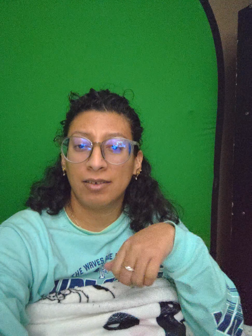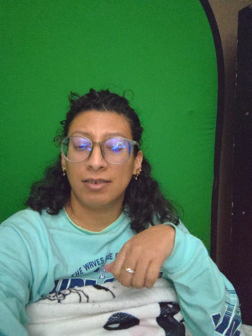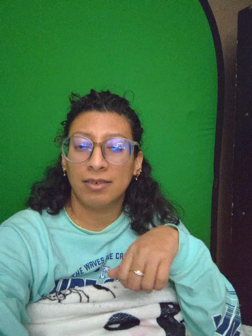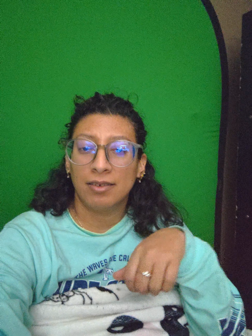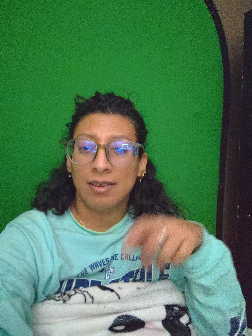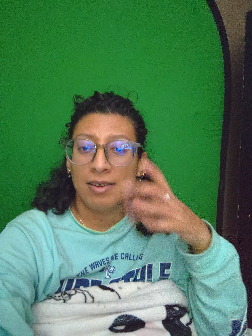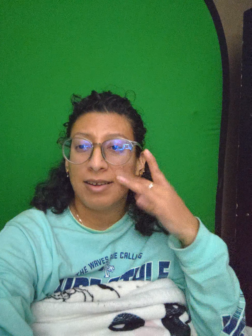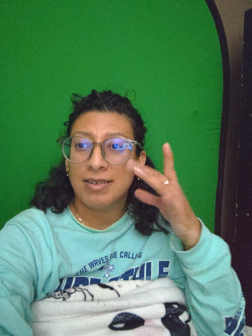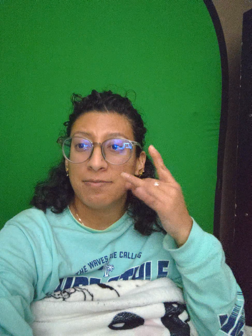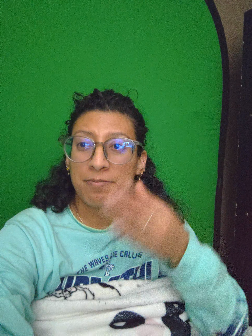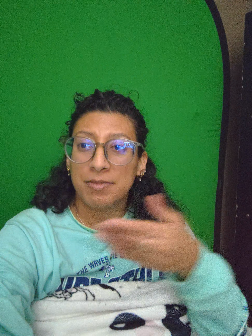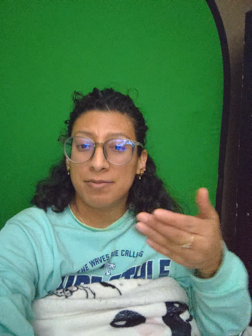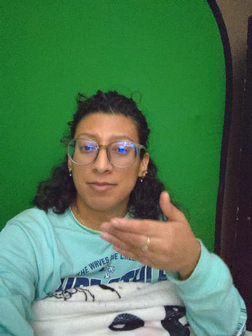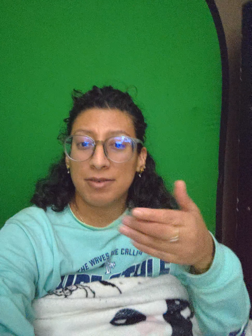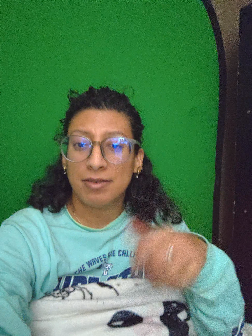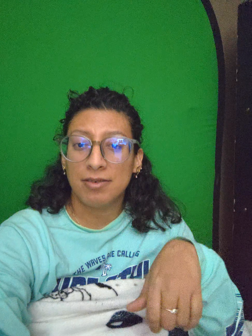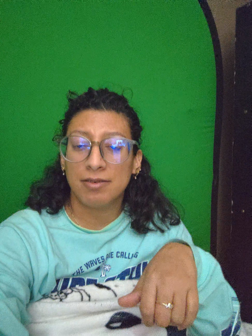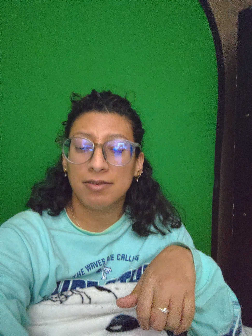kitty